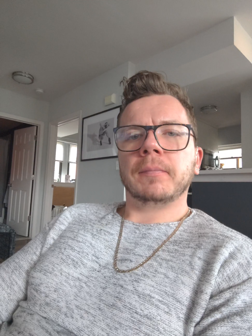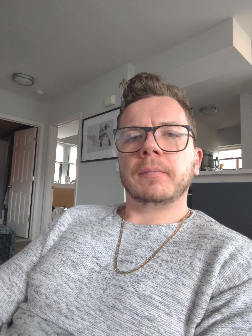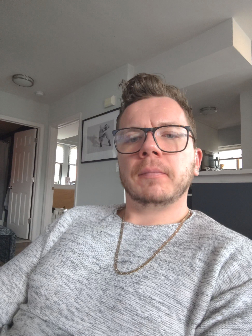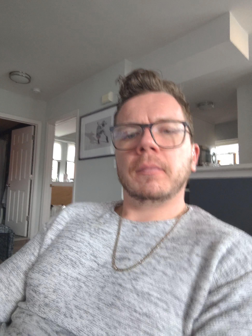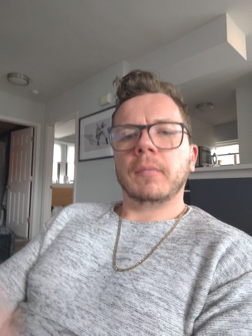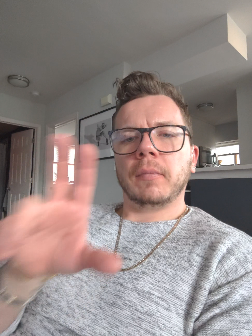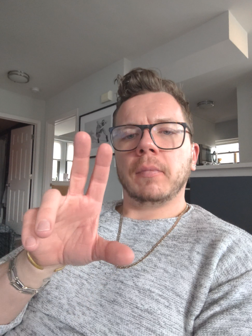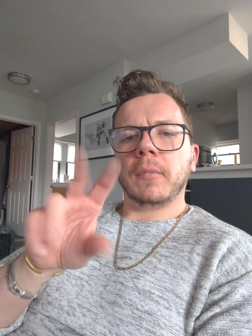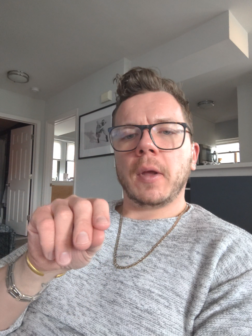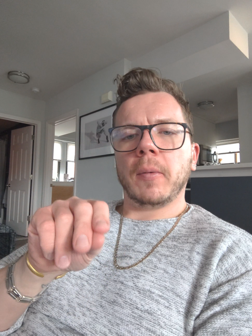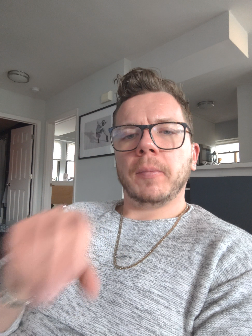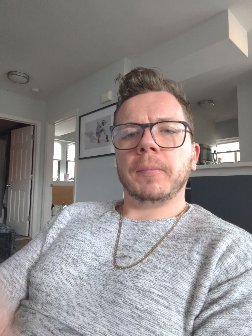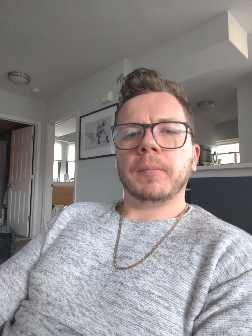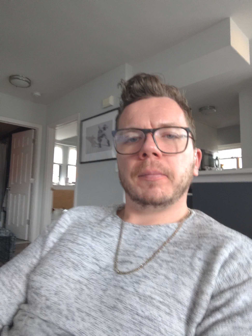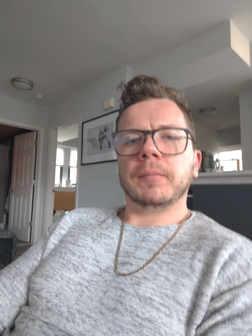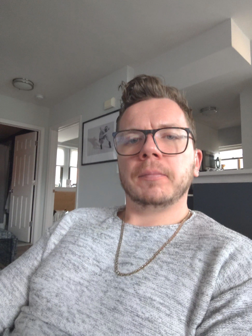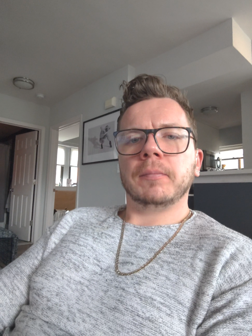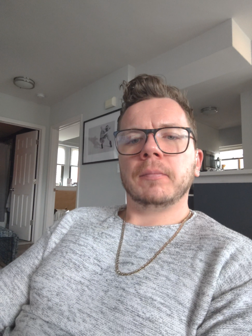no